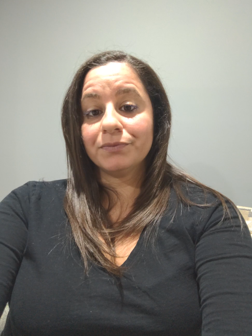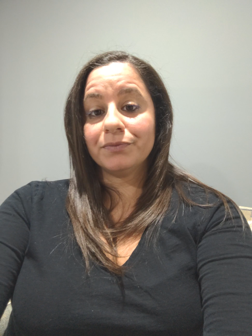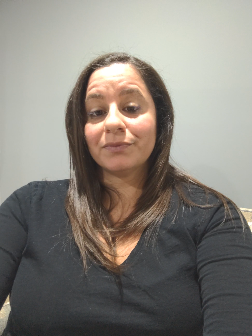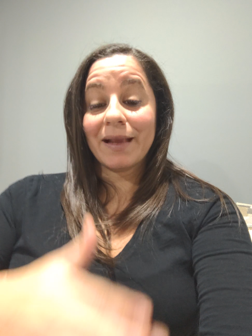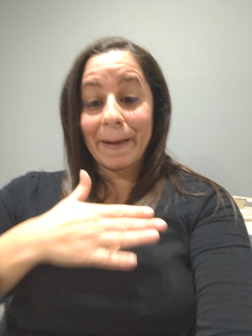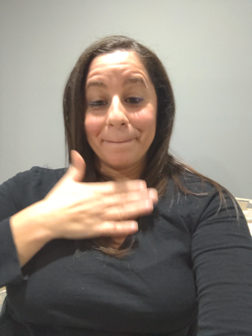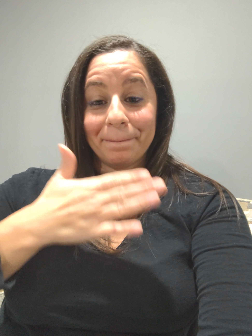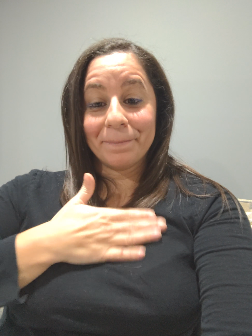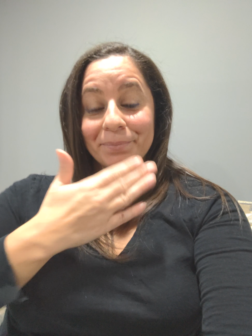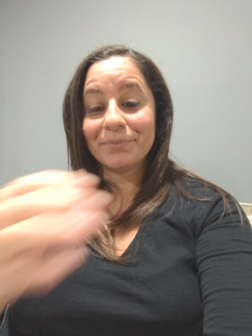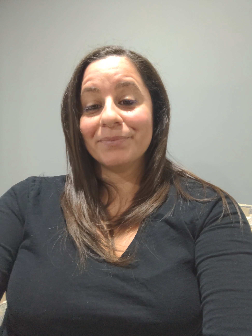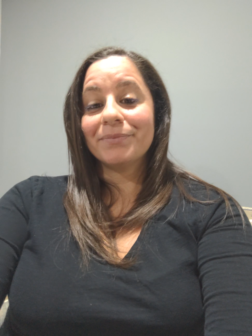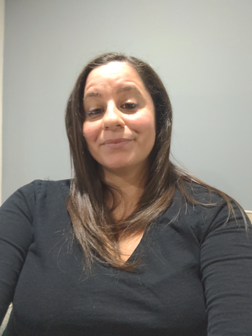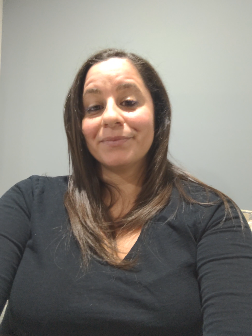happy